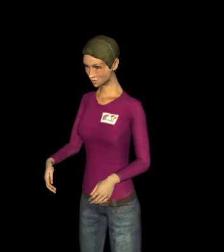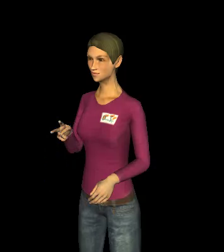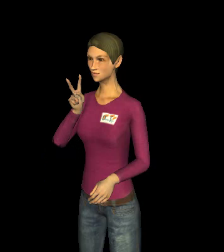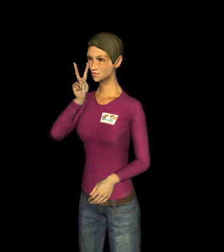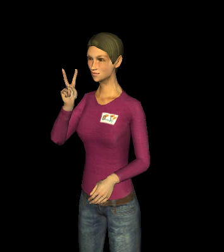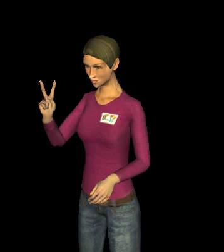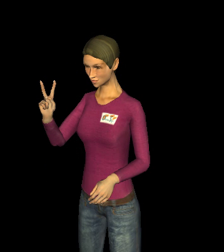يشاهد